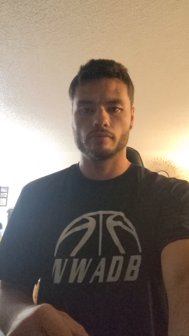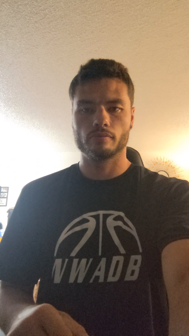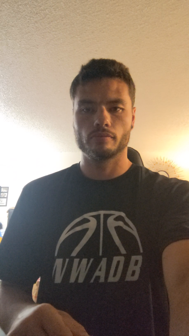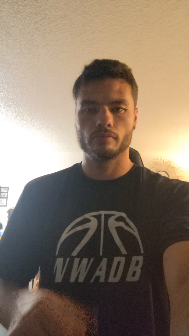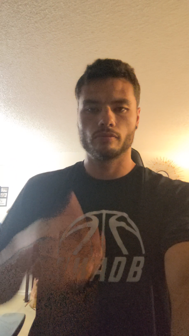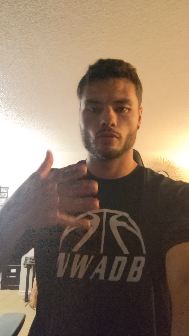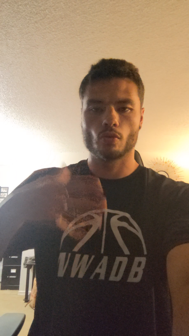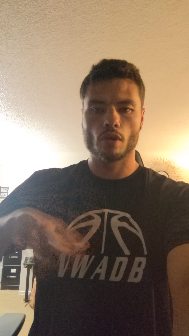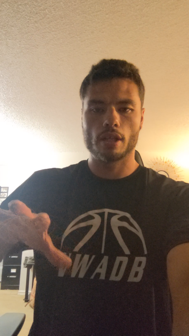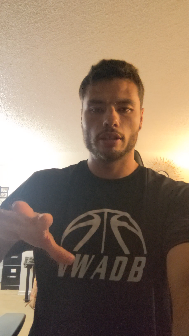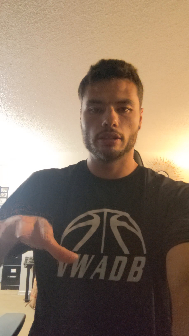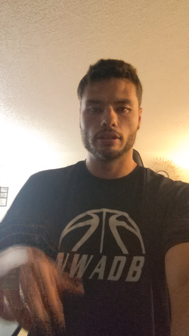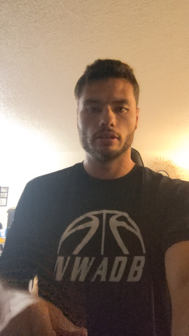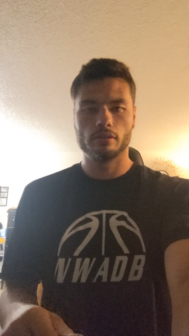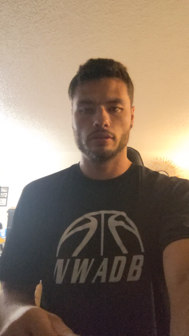dress